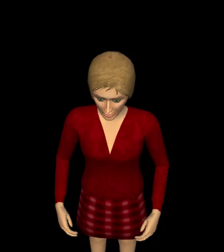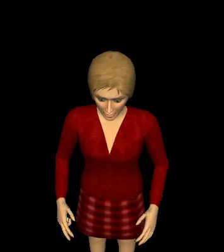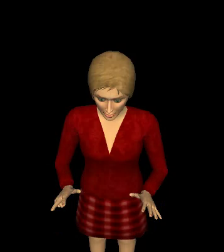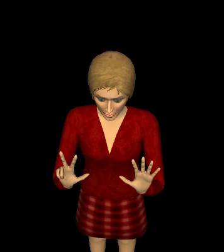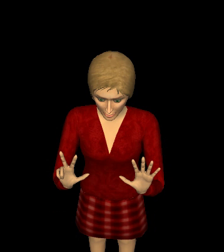8